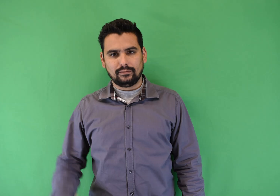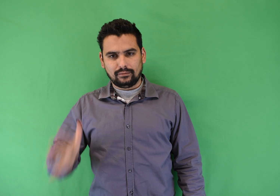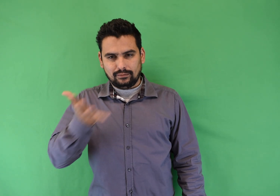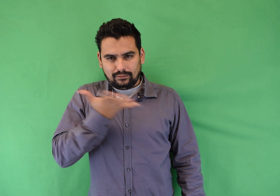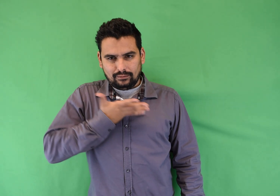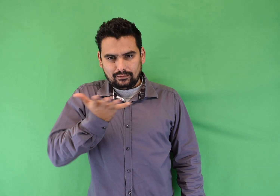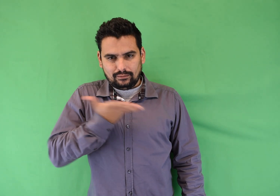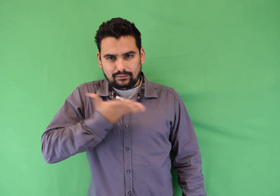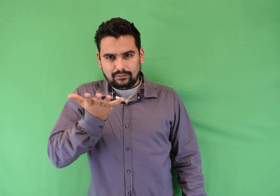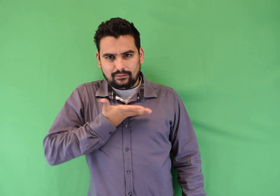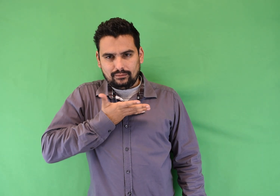tener